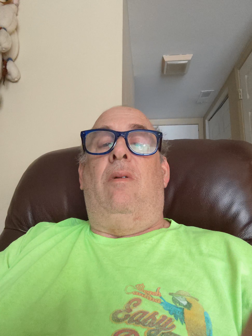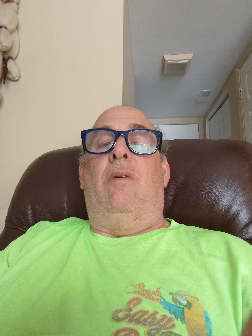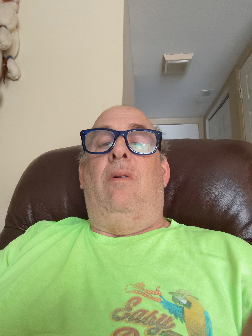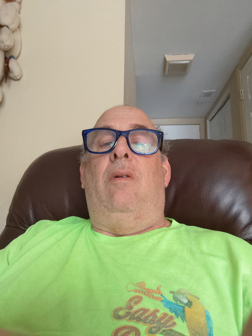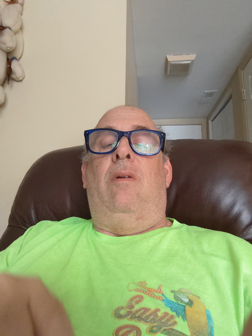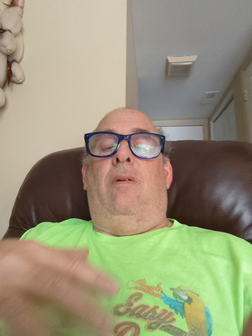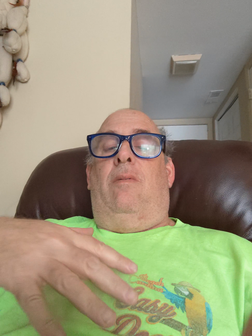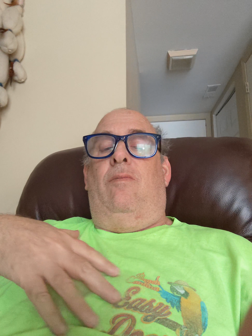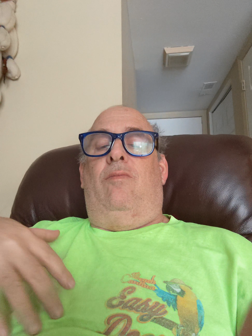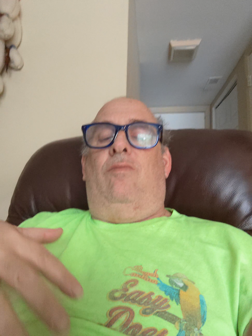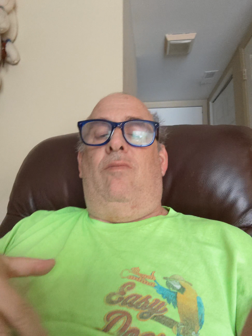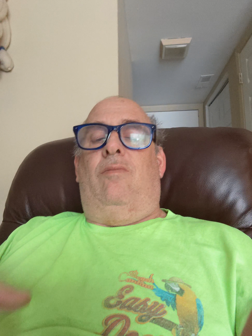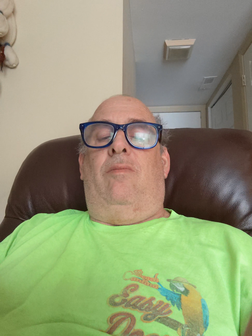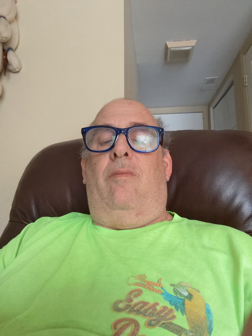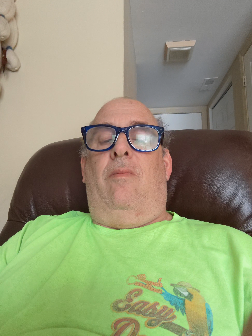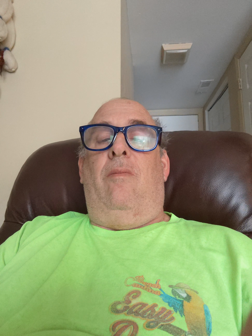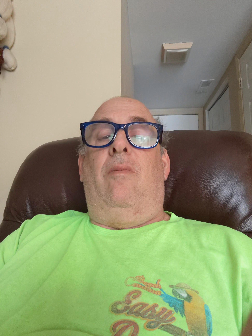zebra